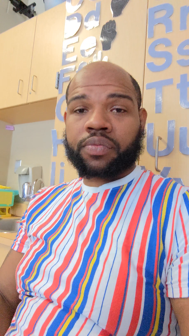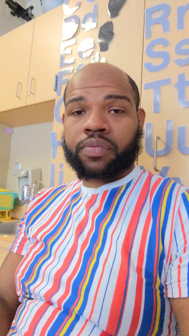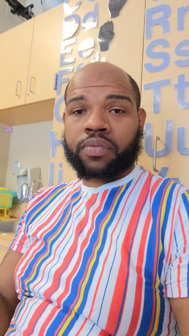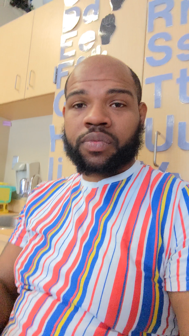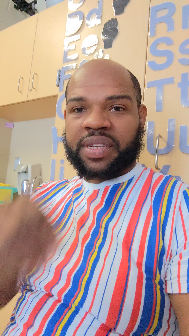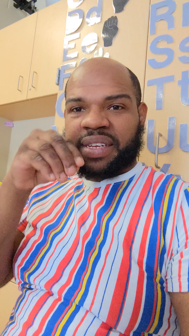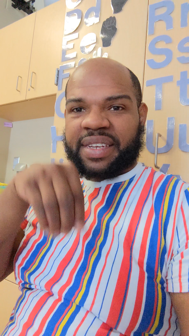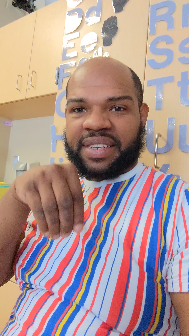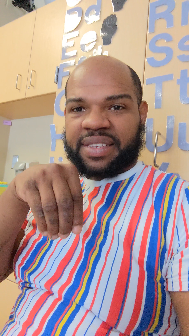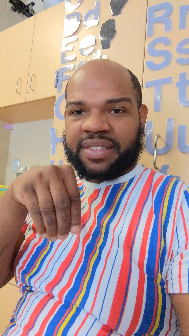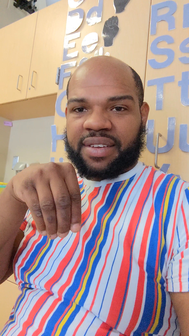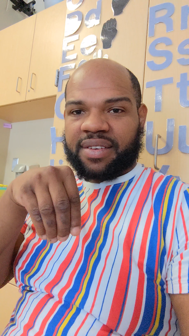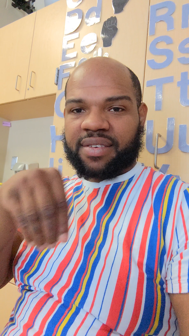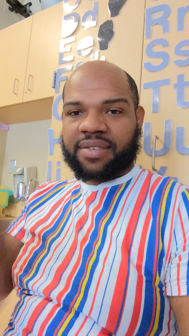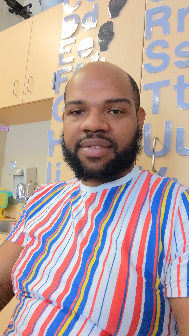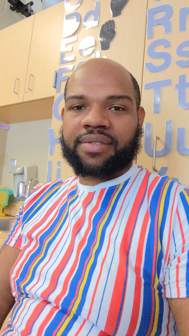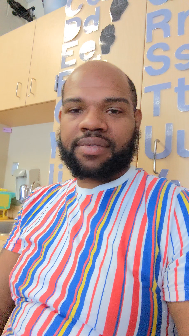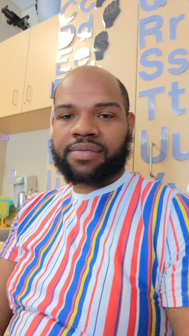inside